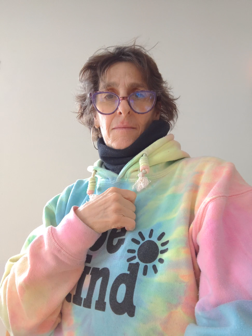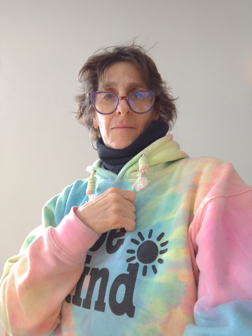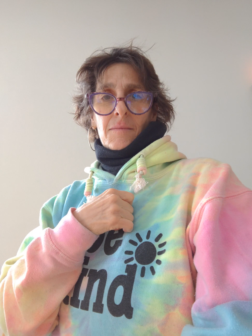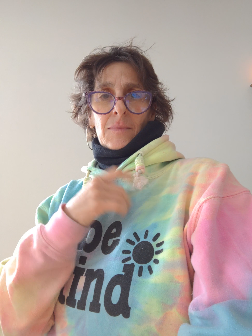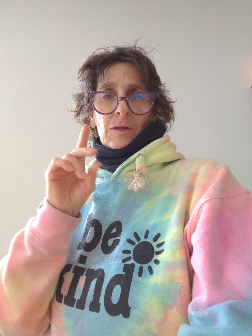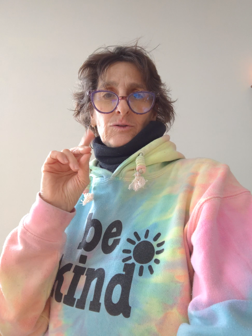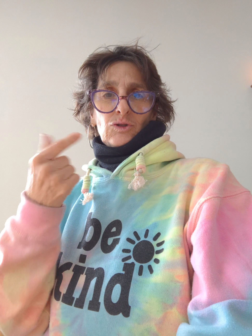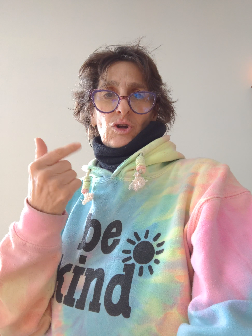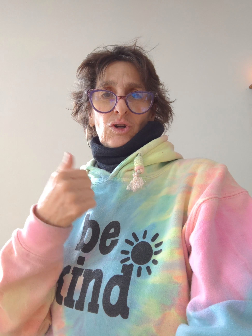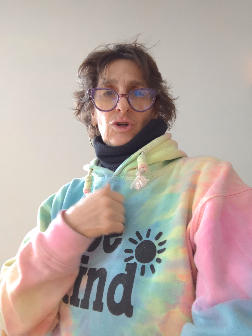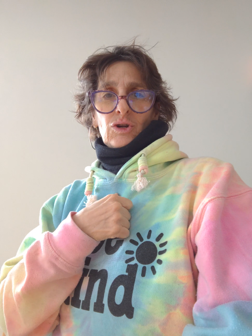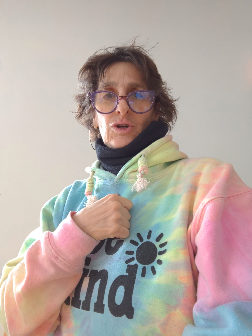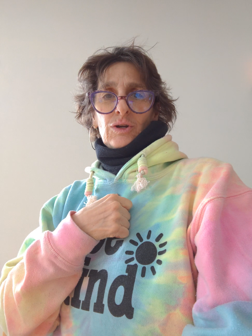dog